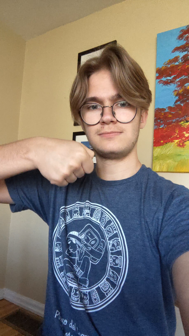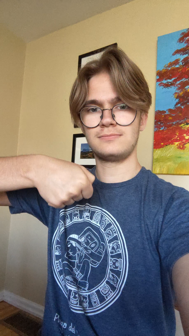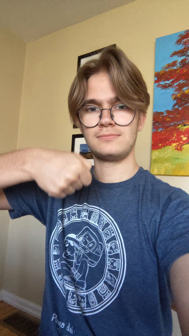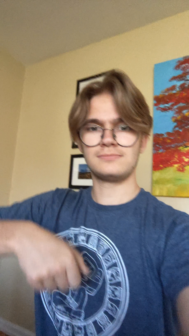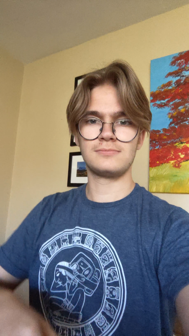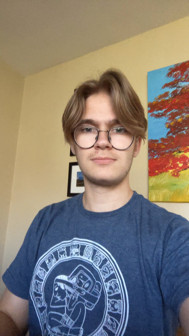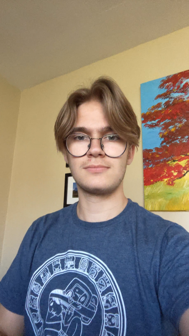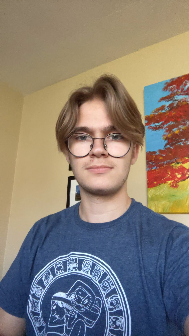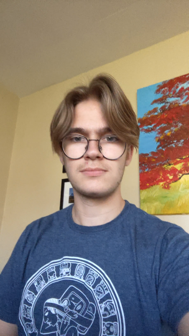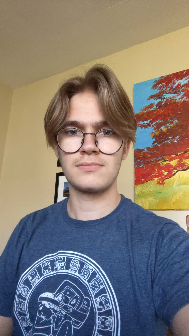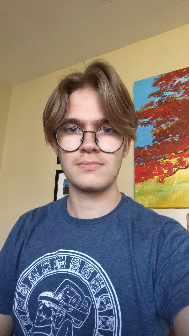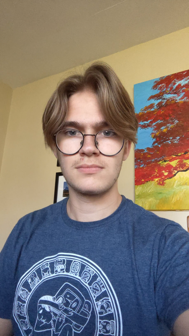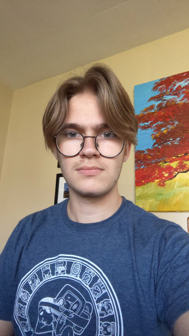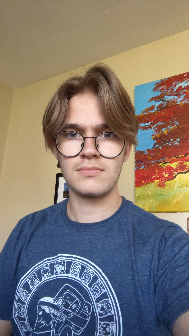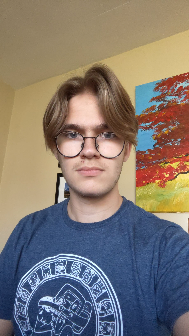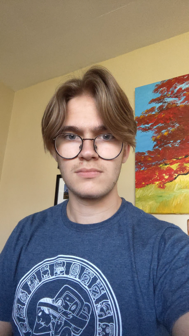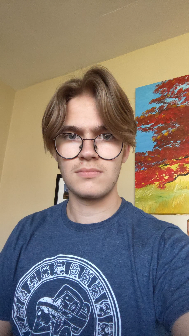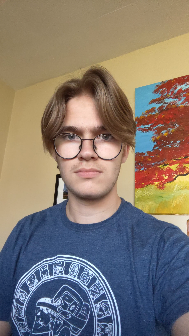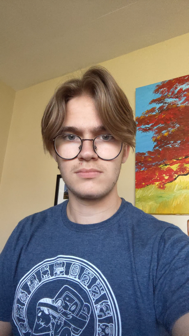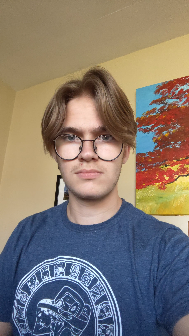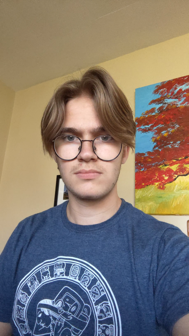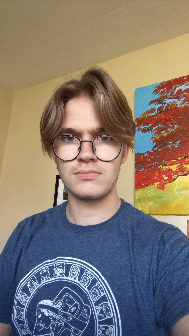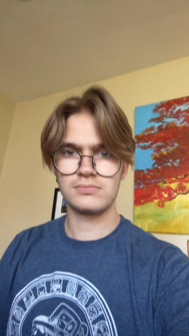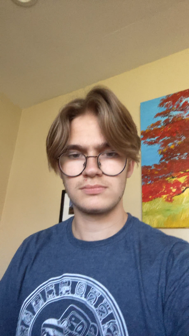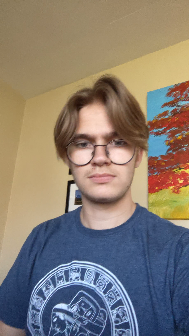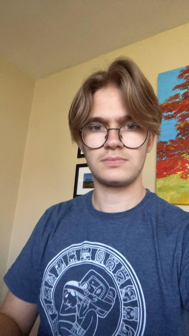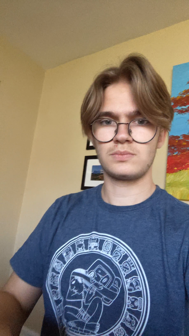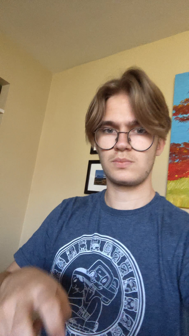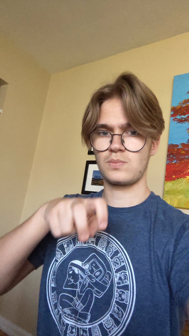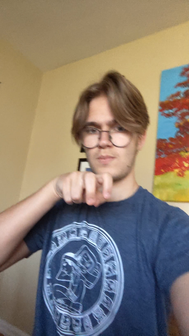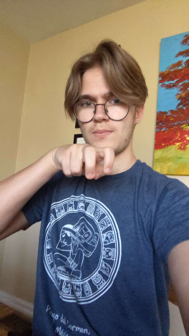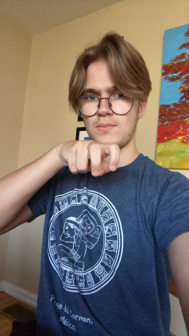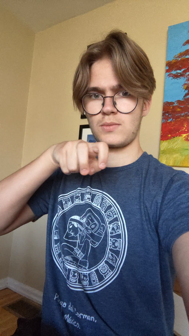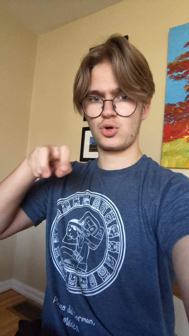porch